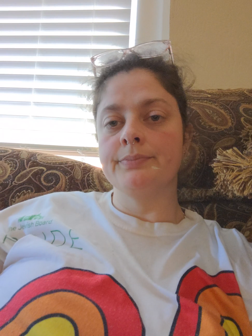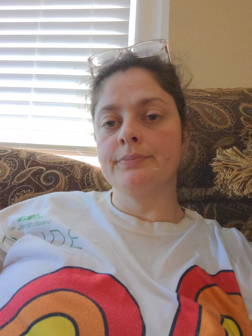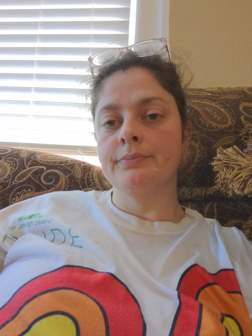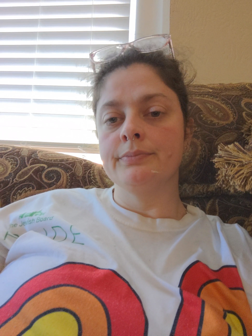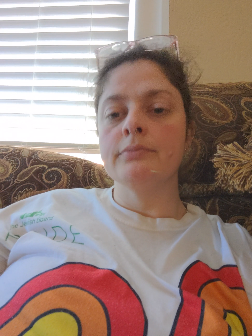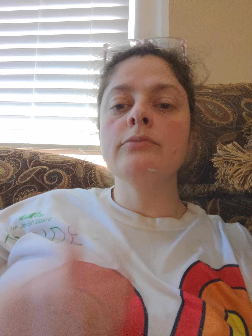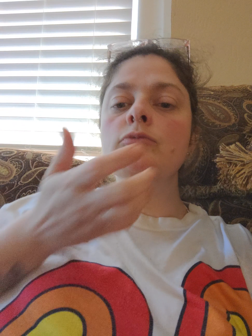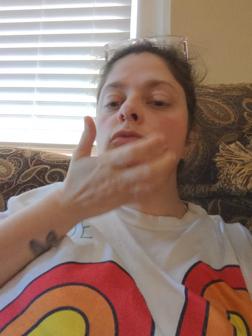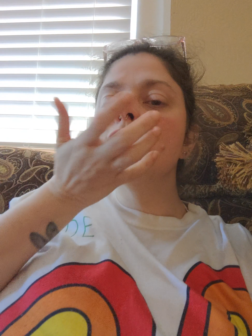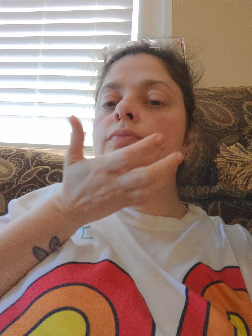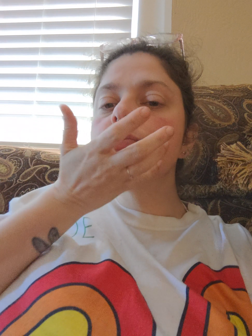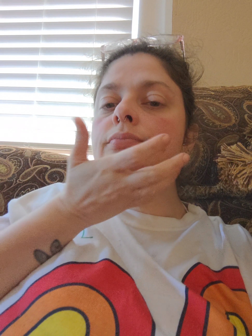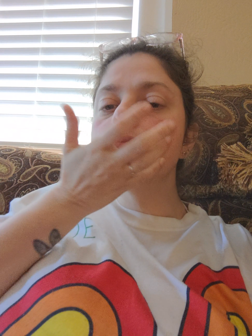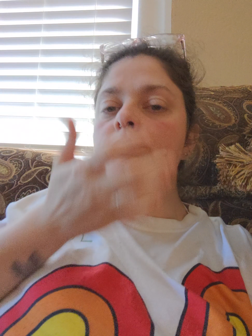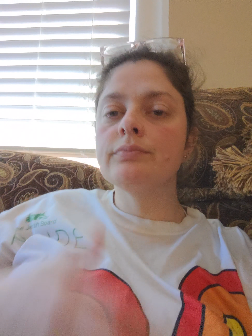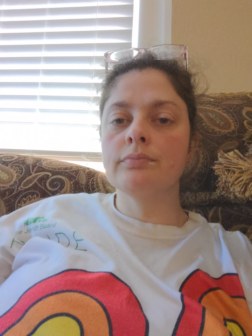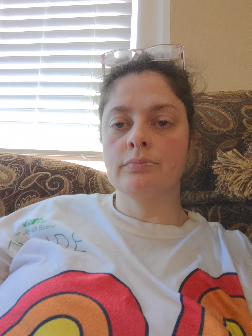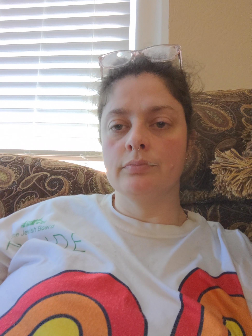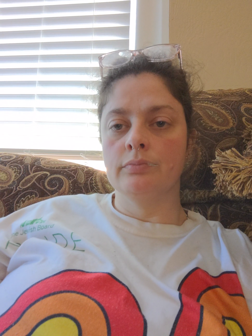grass